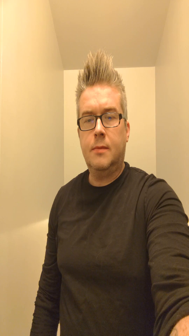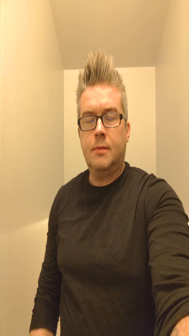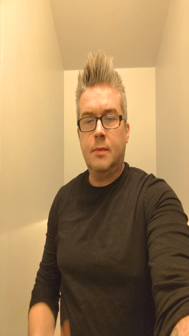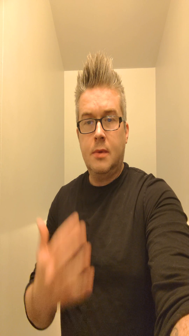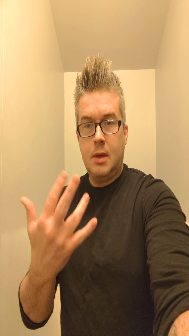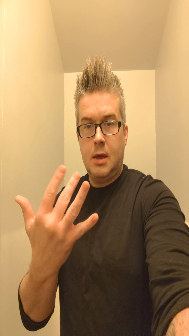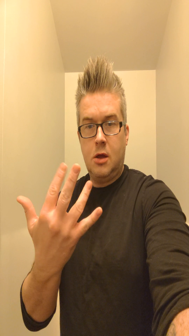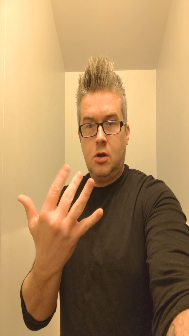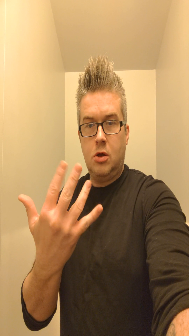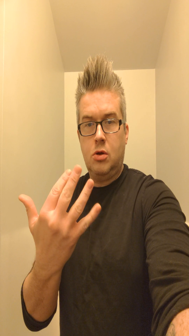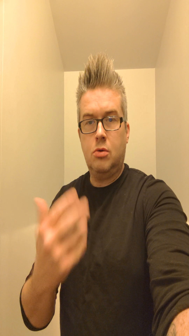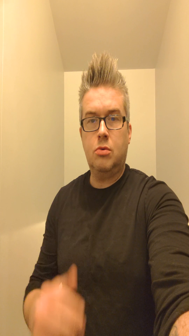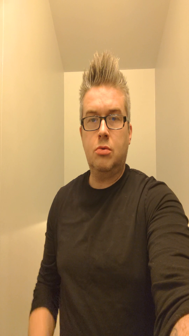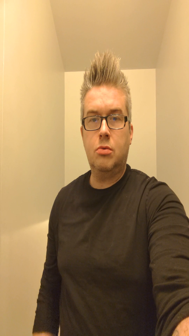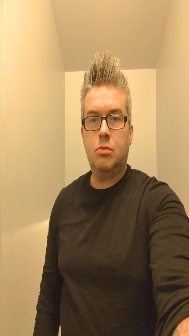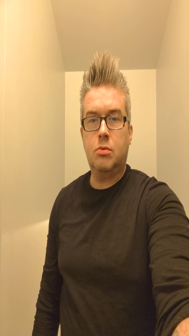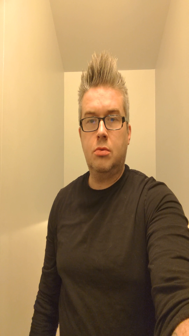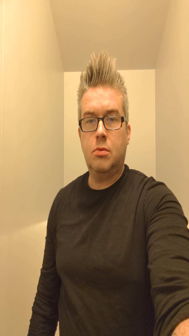finger